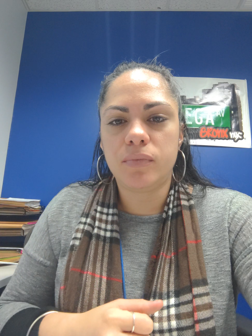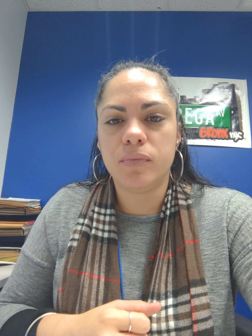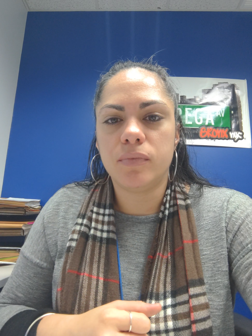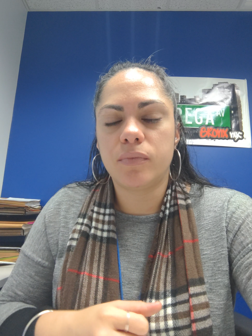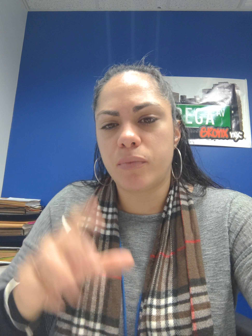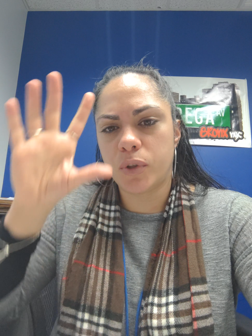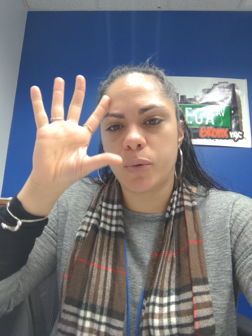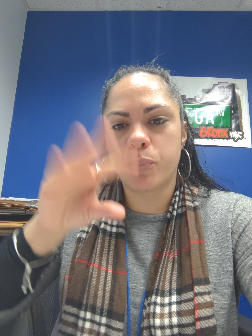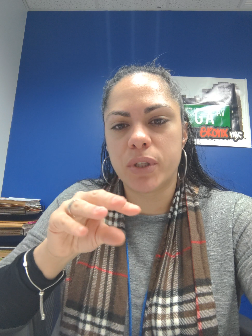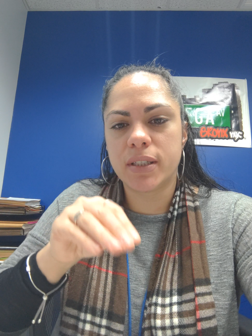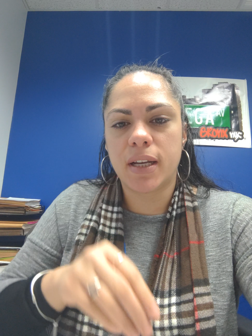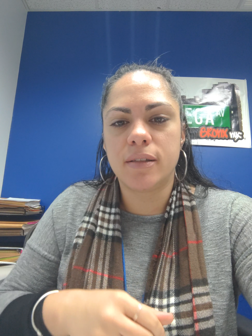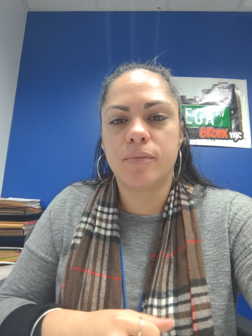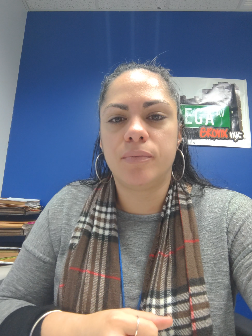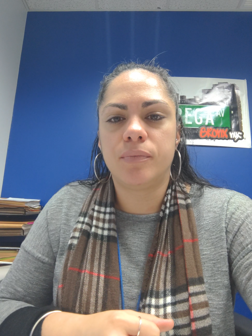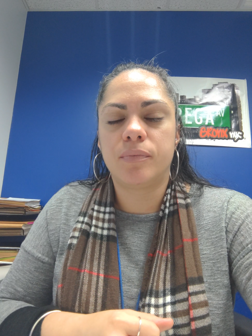pretend